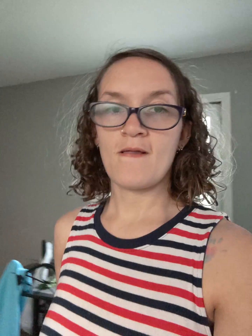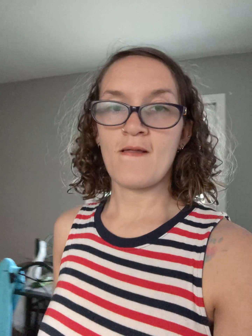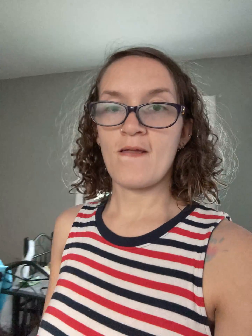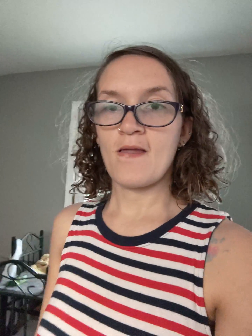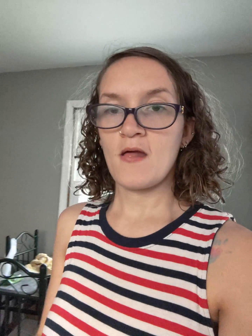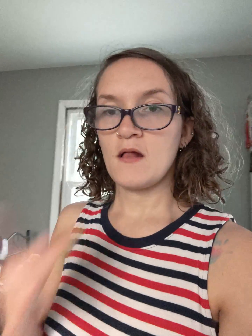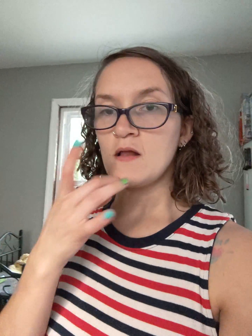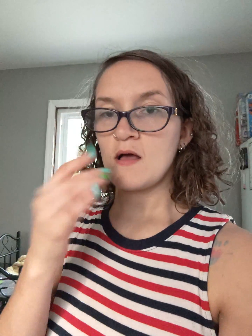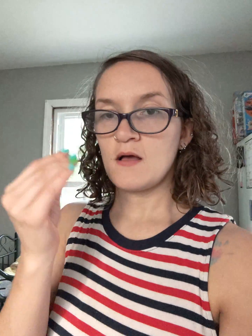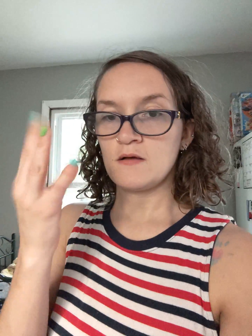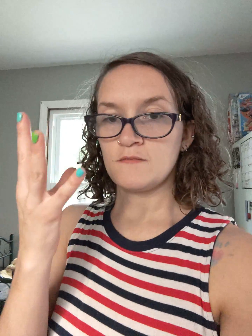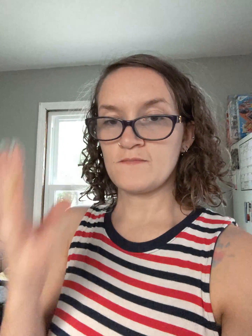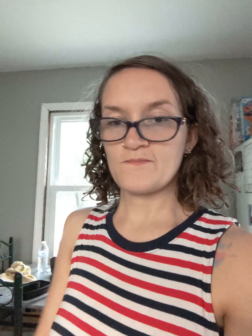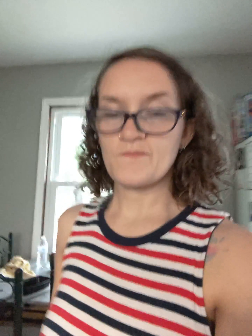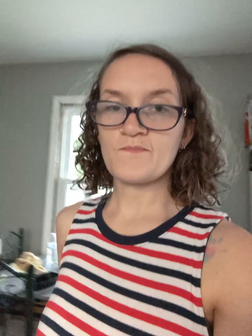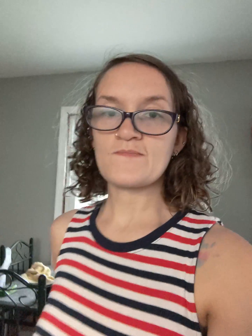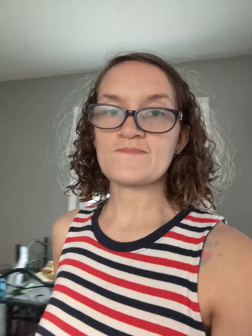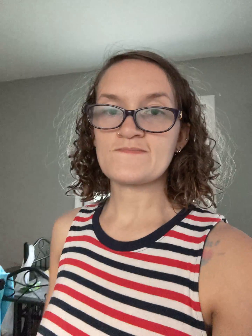light bulb